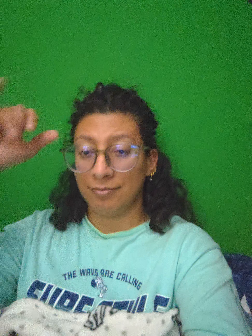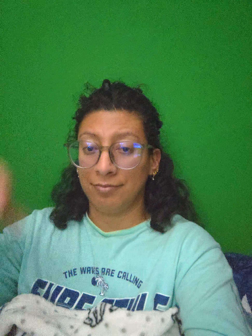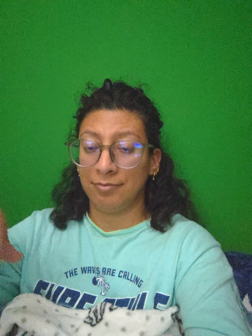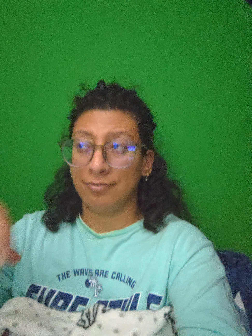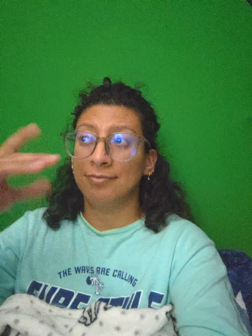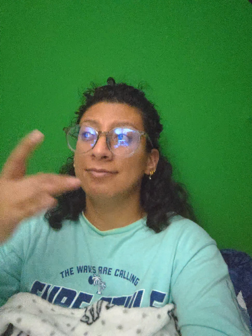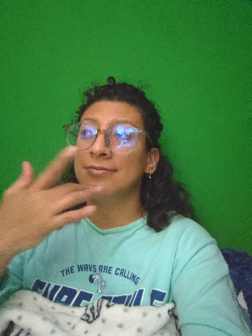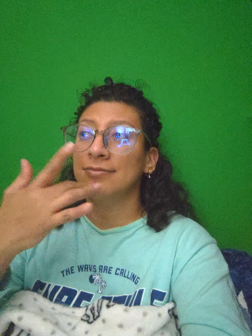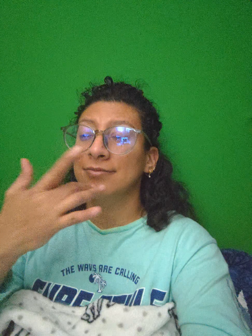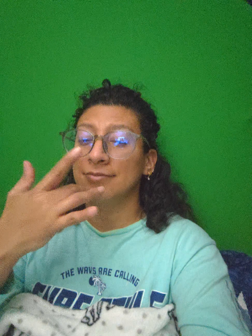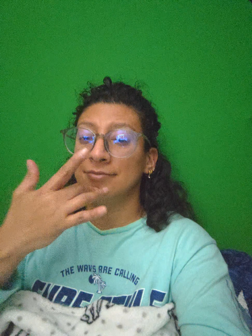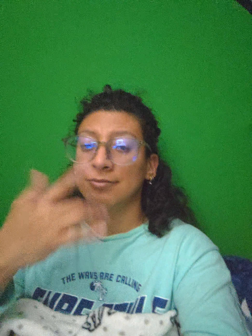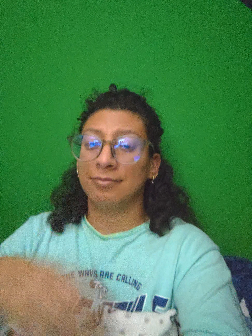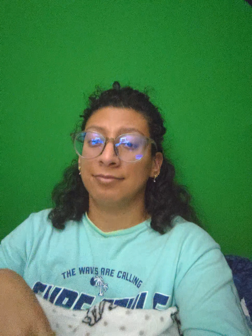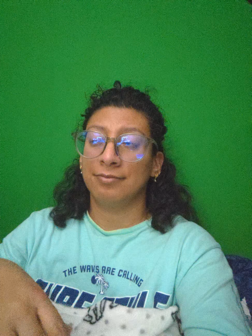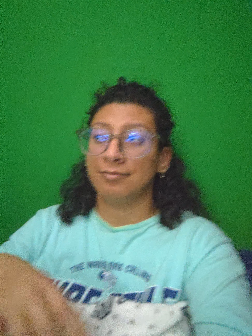taste